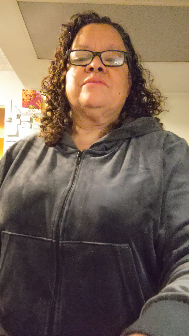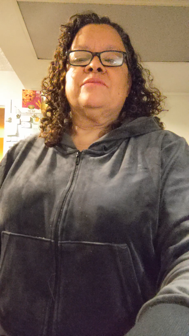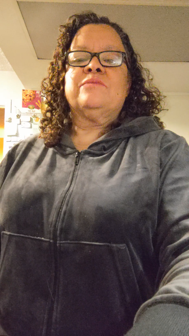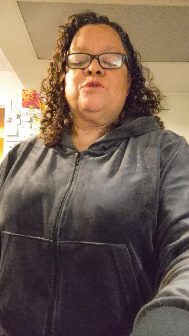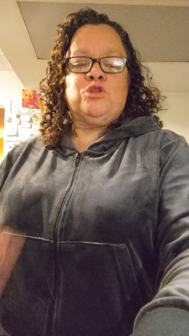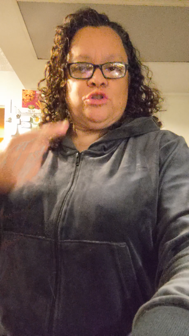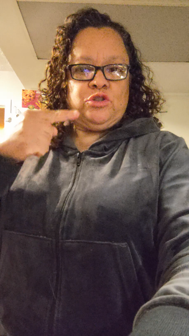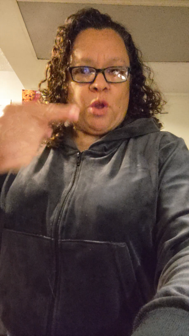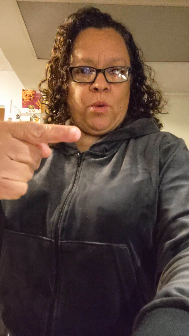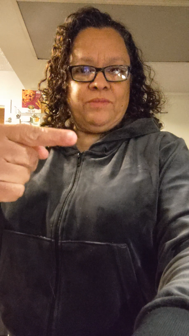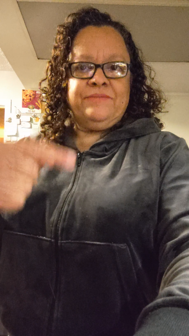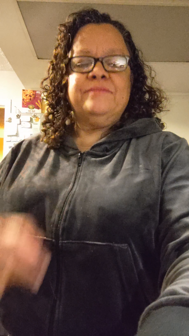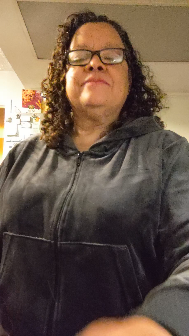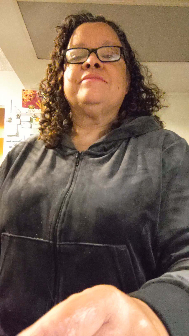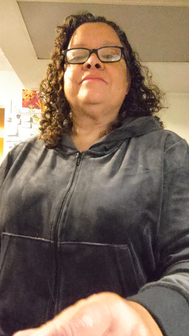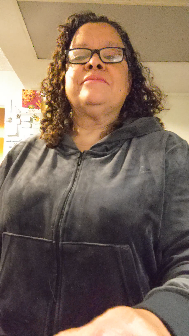show